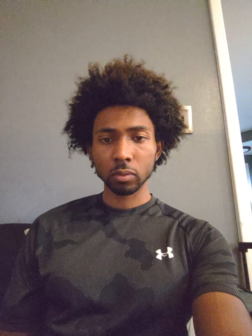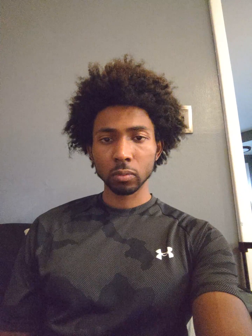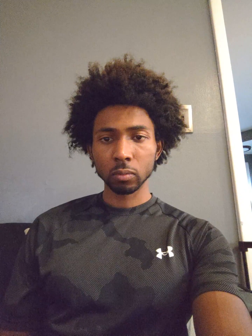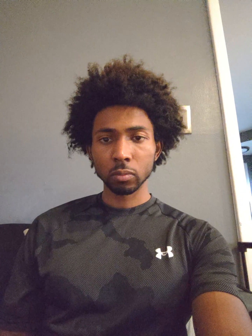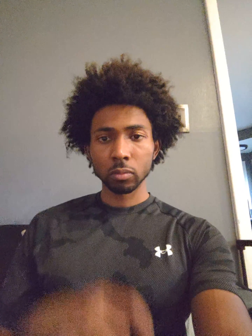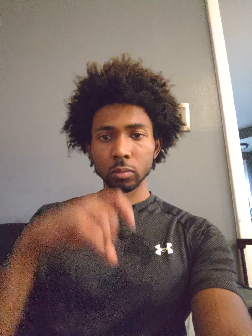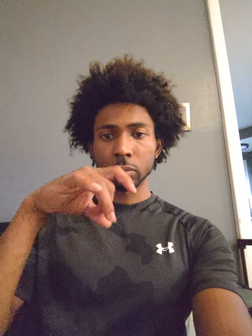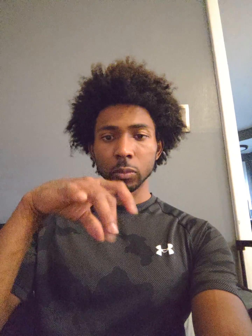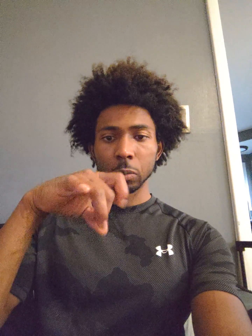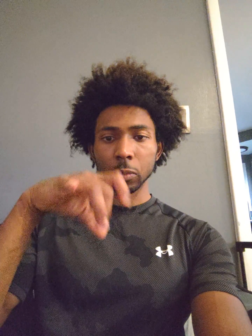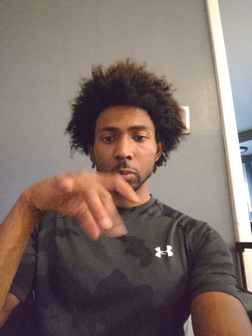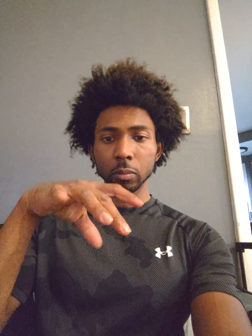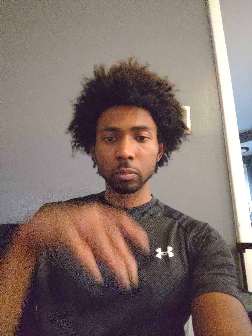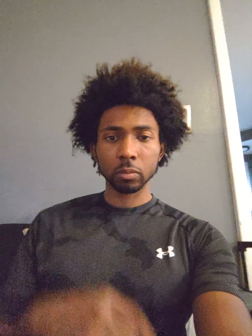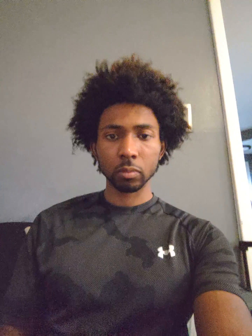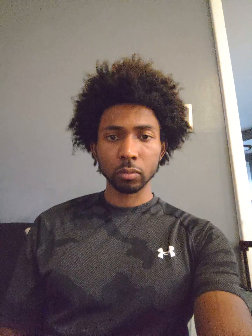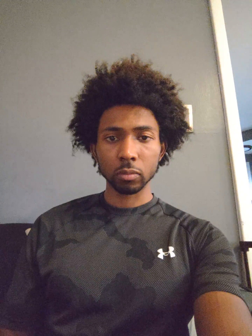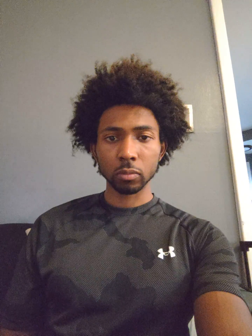pumpkin